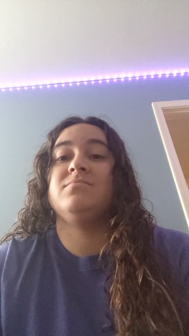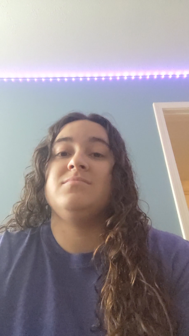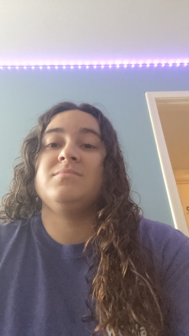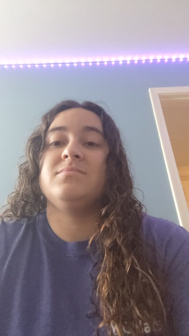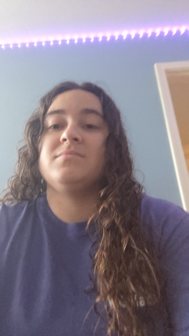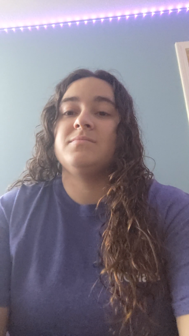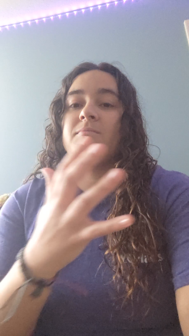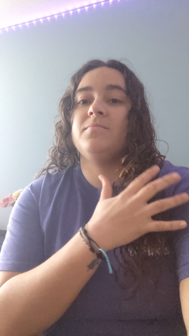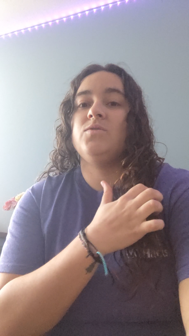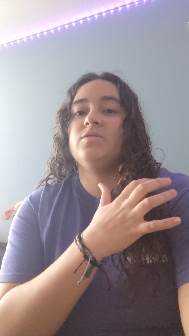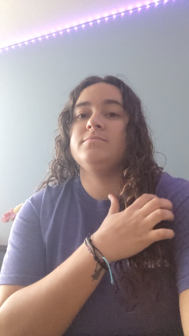bear